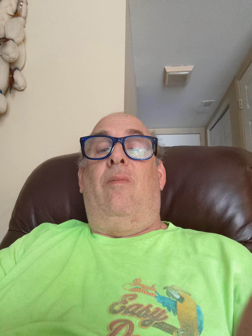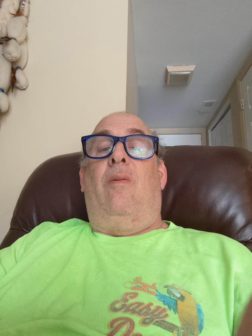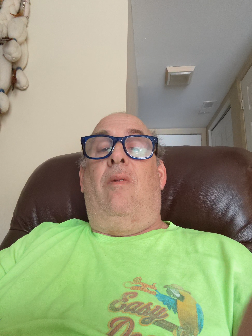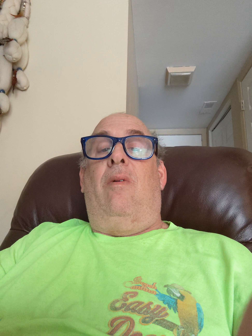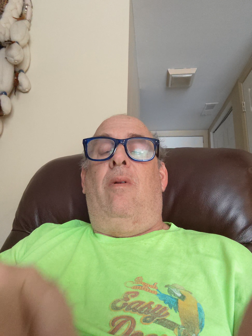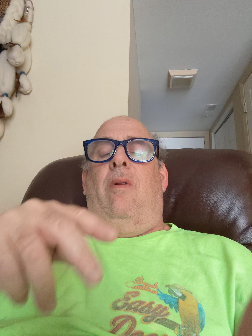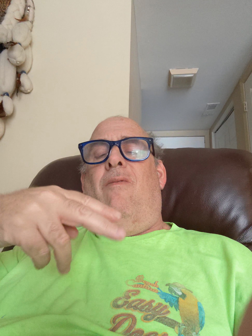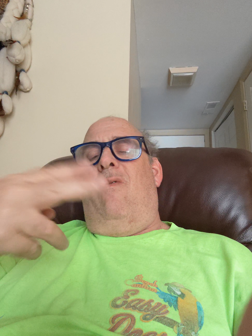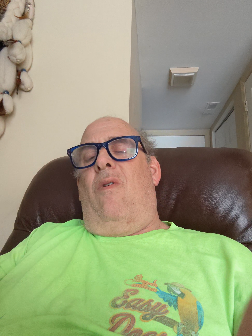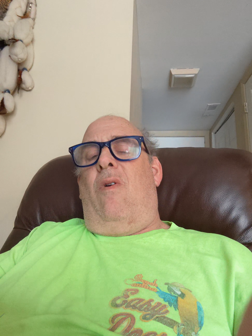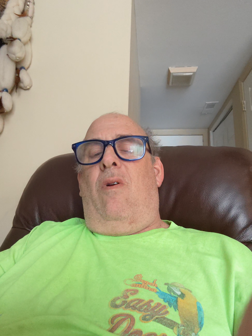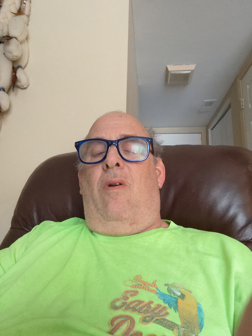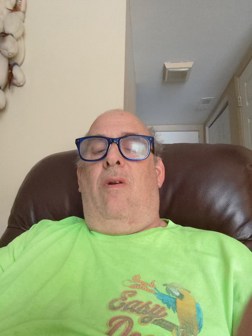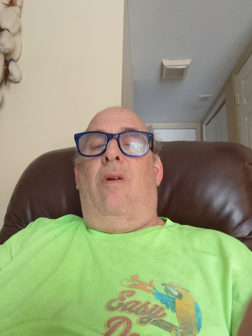fall